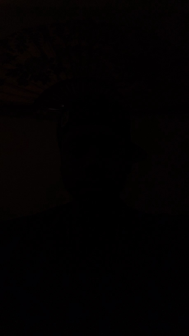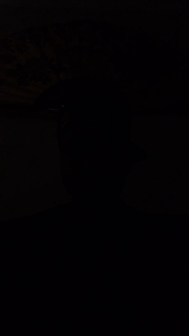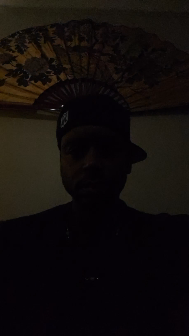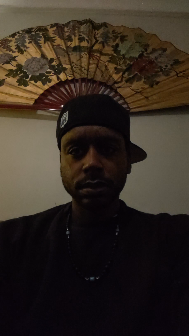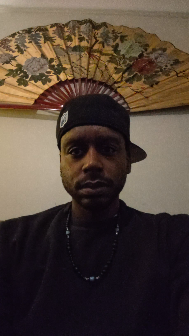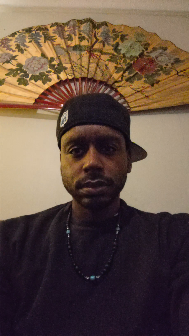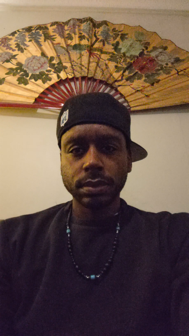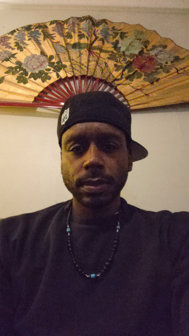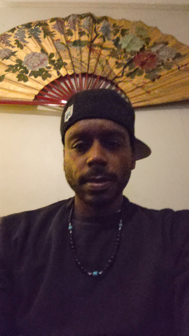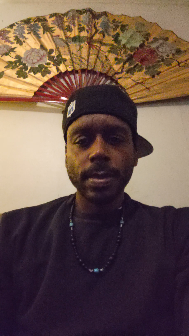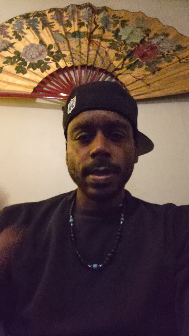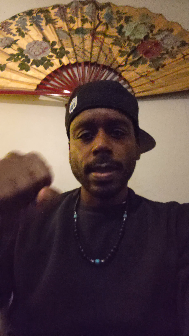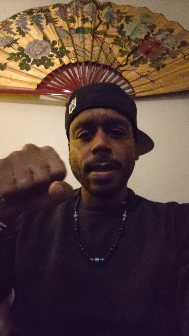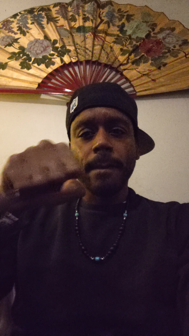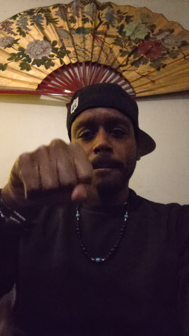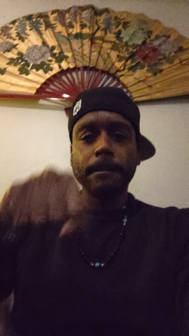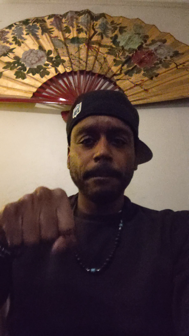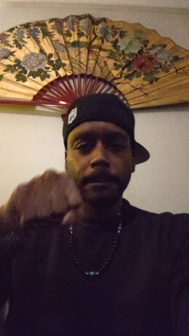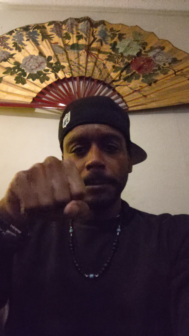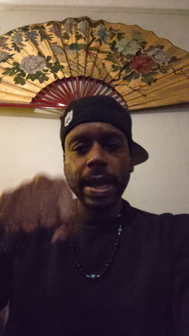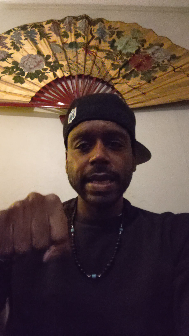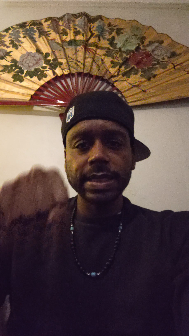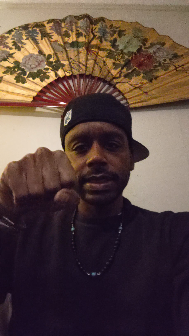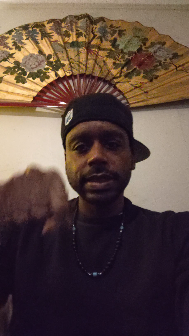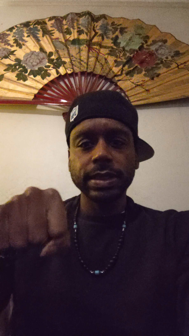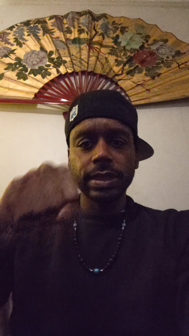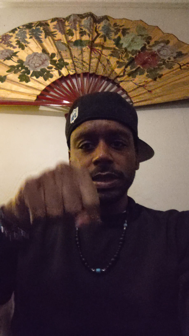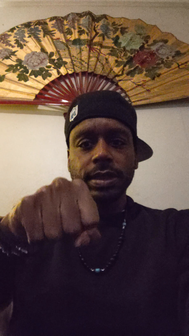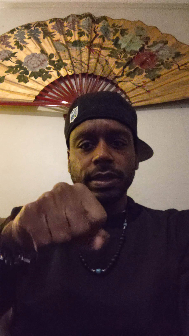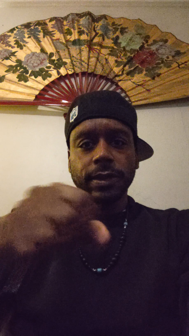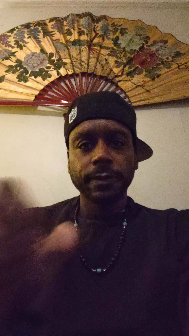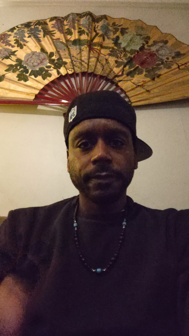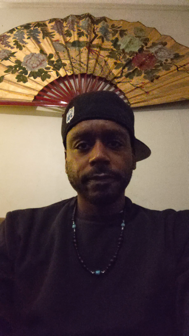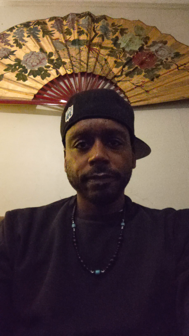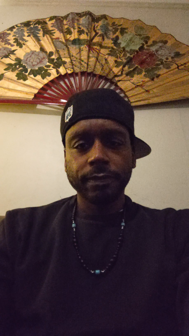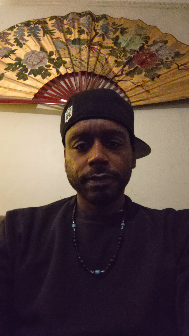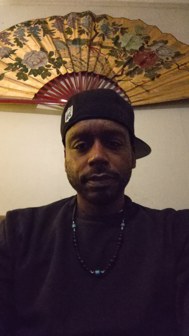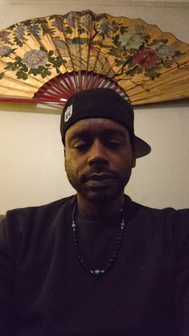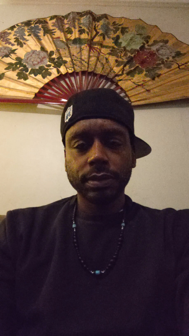bicycle